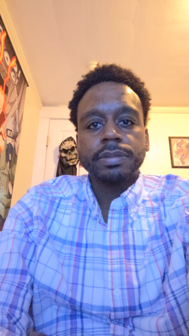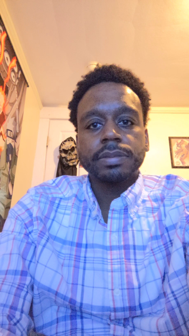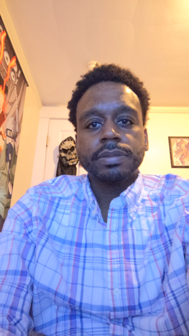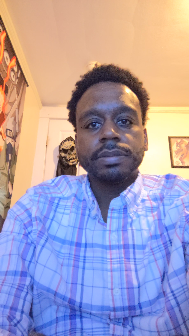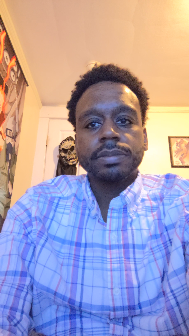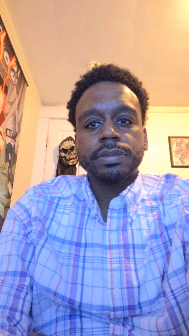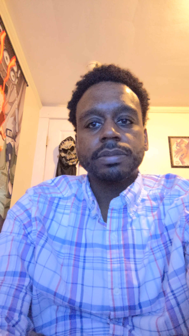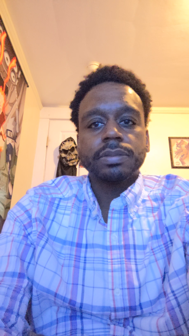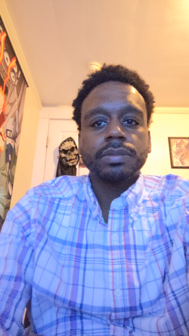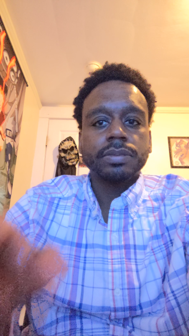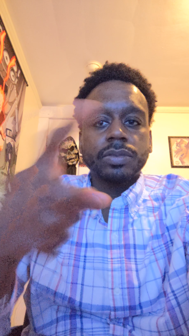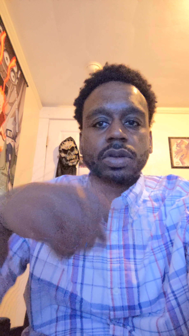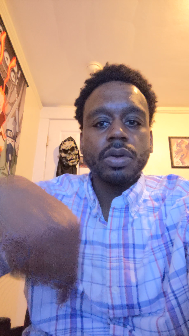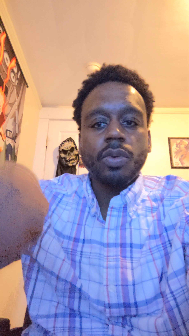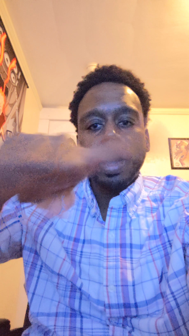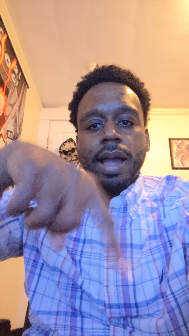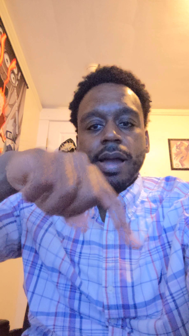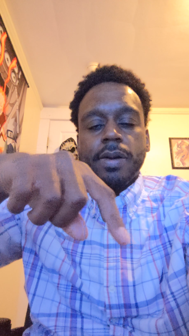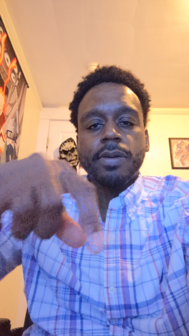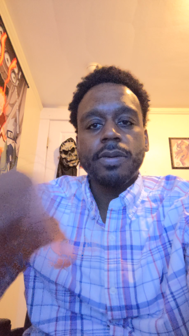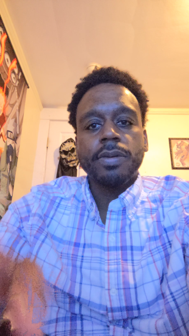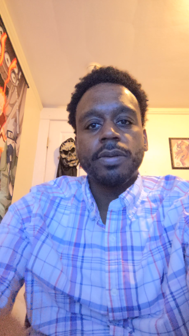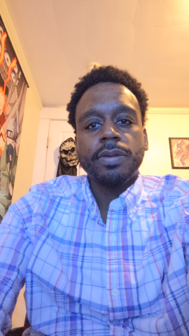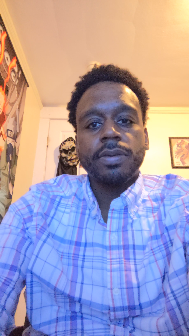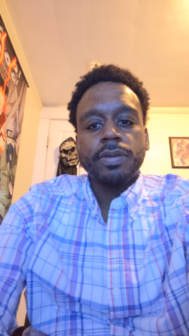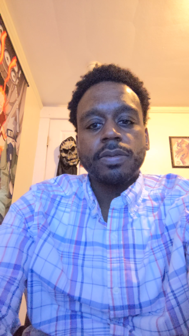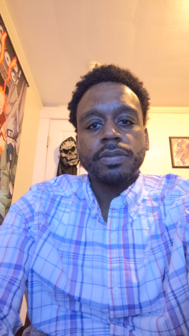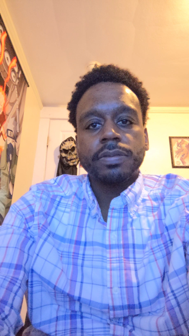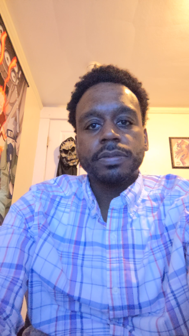around